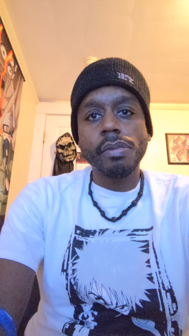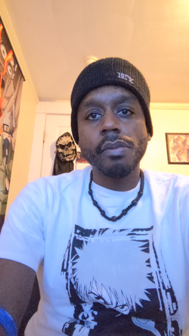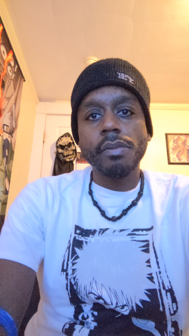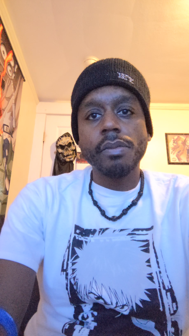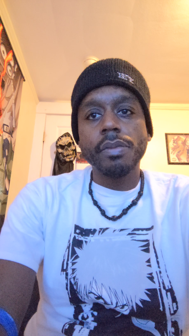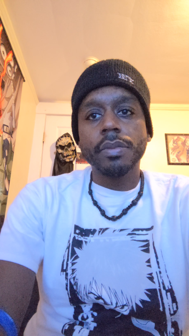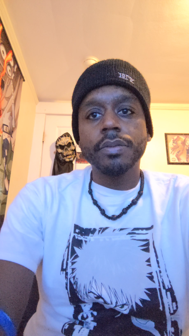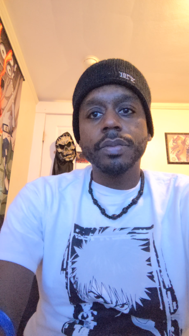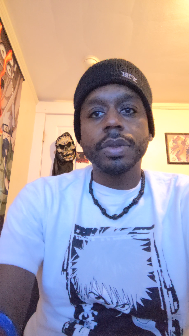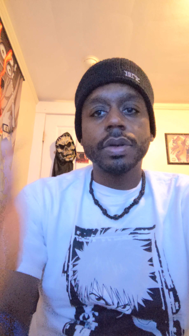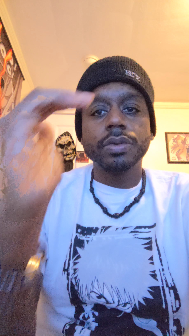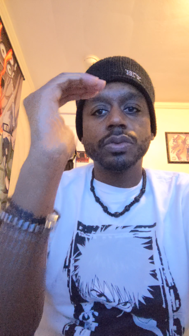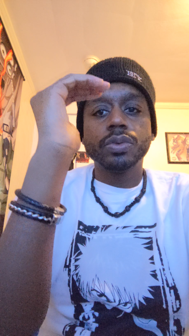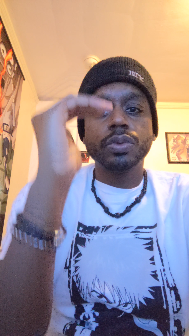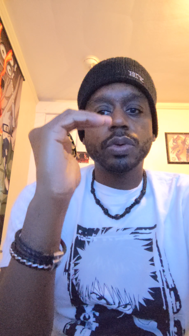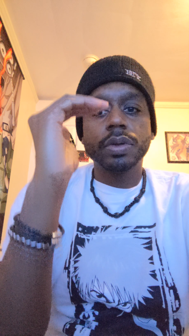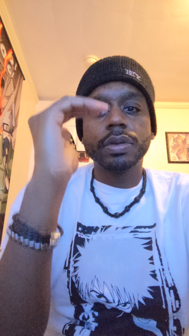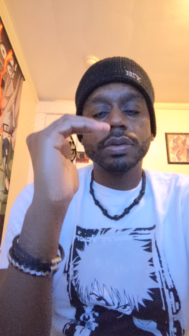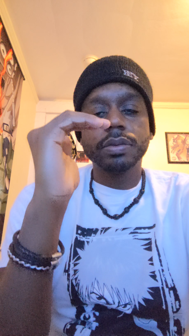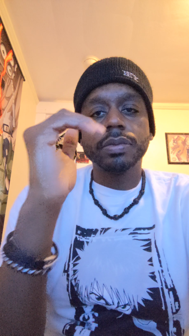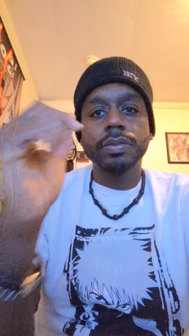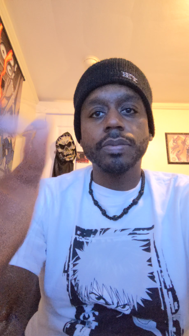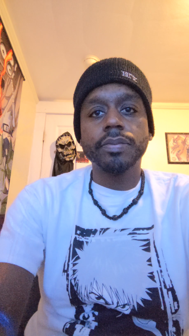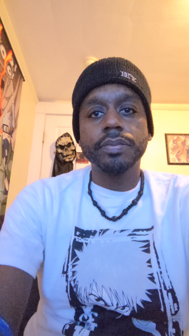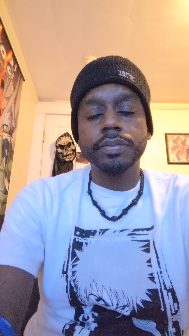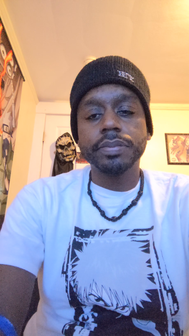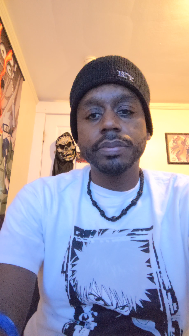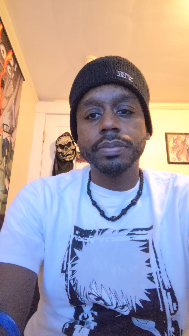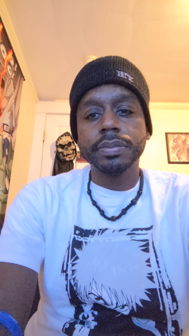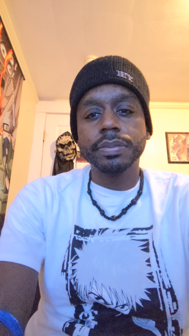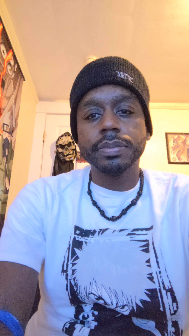short